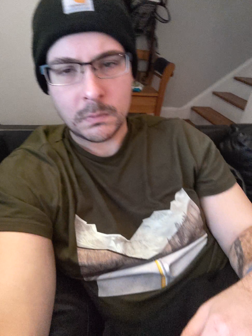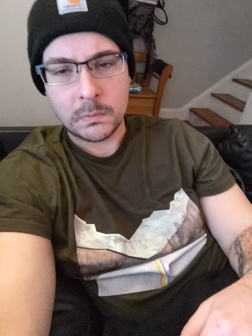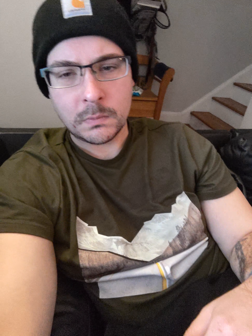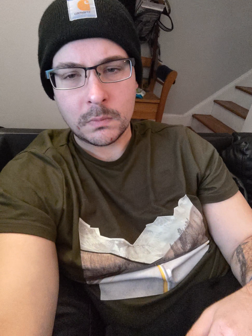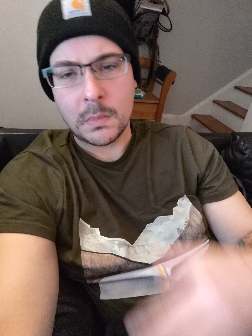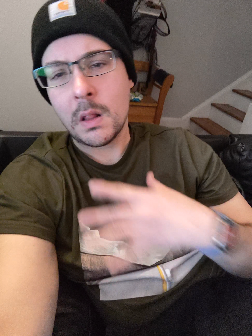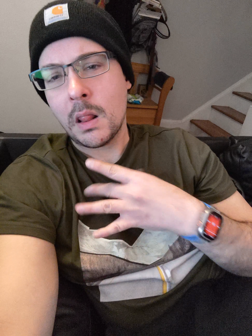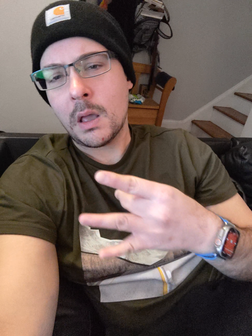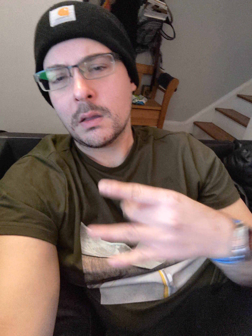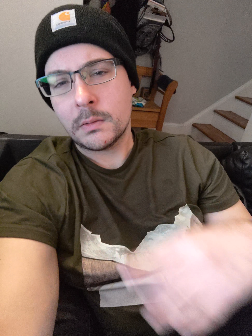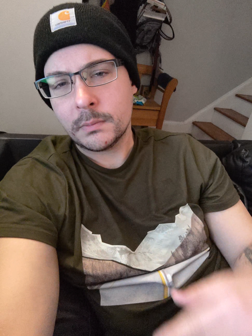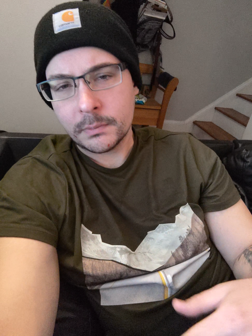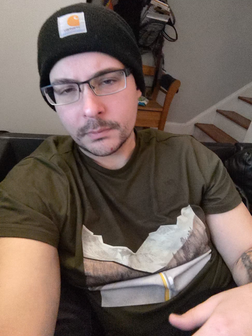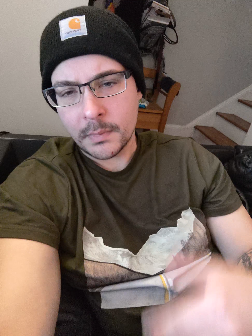like